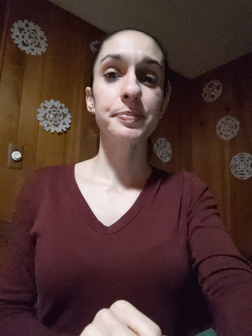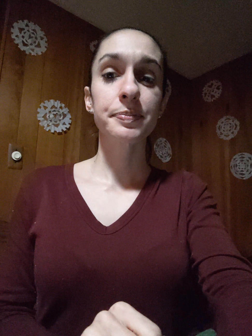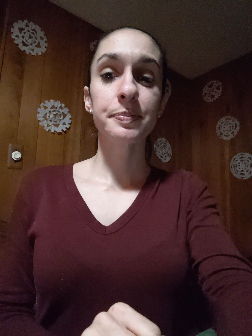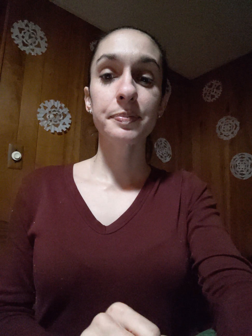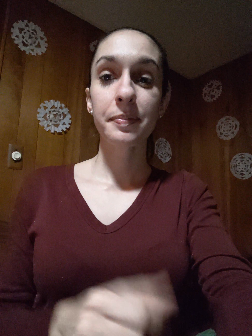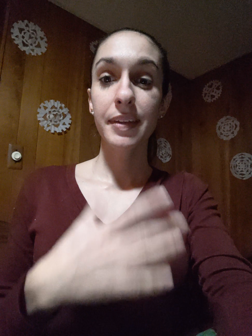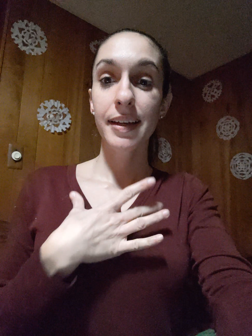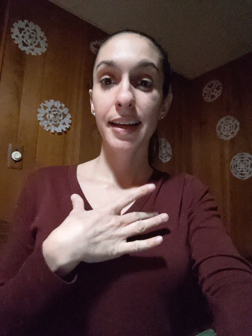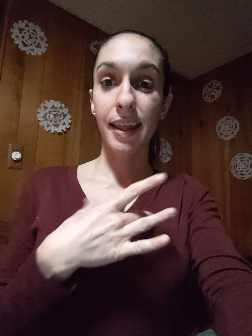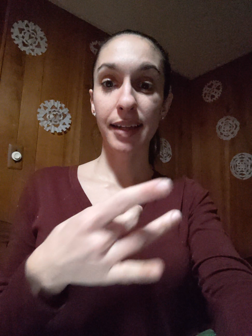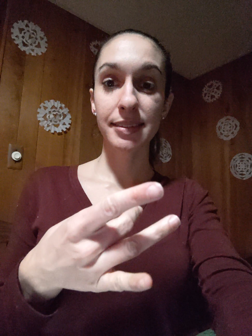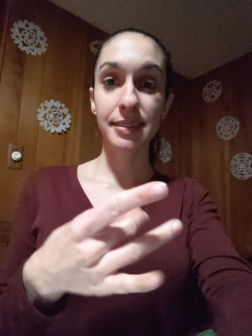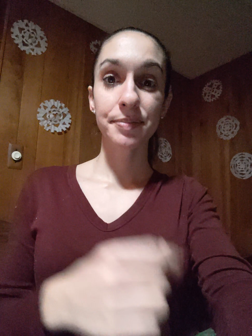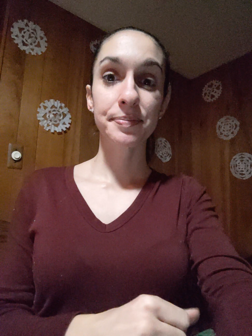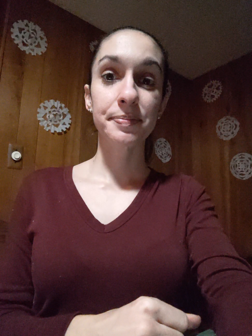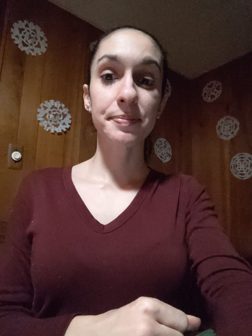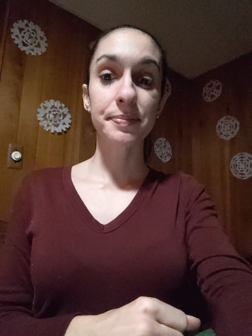like